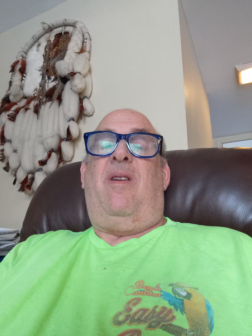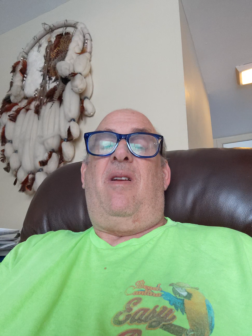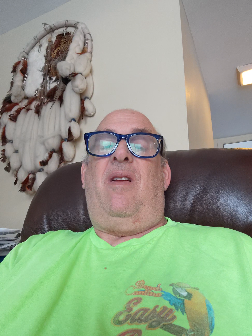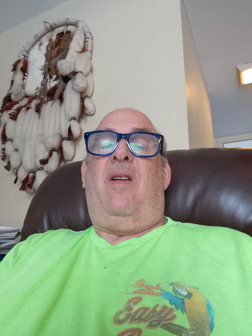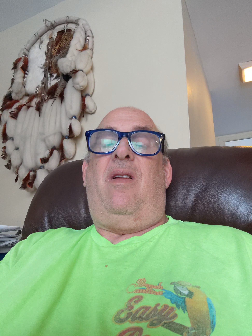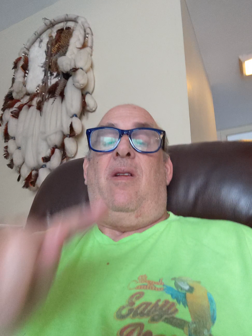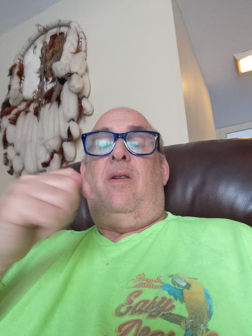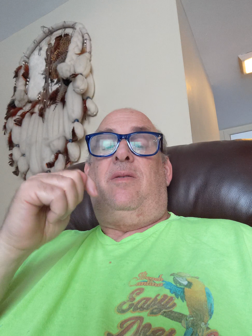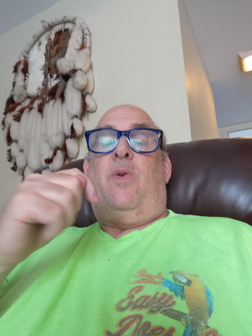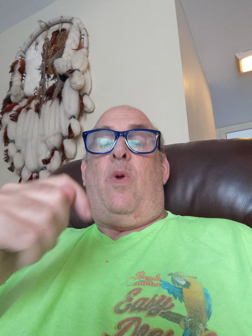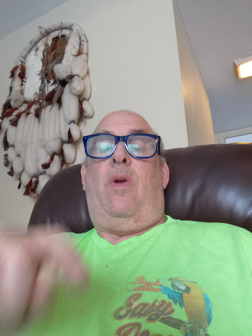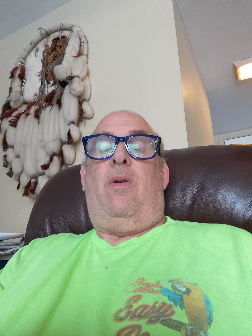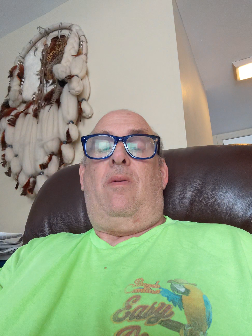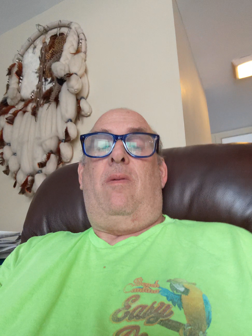toy